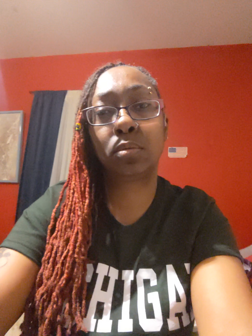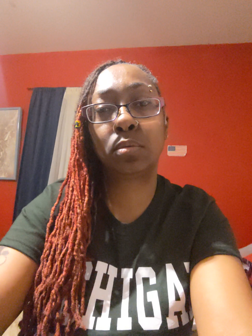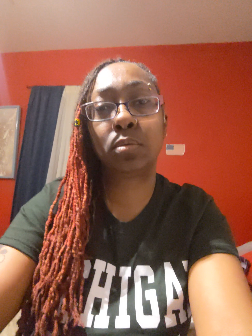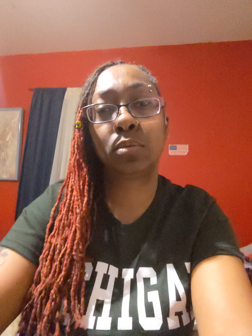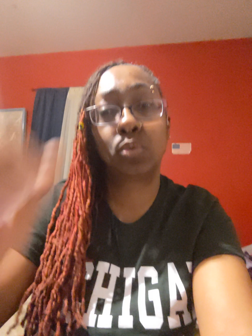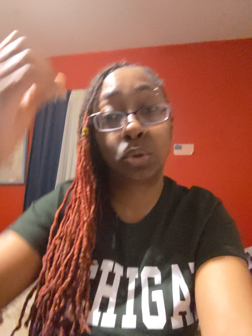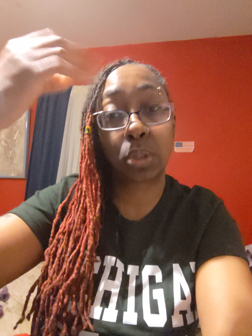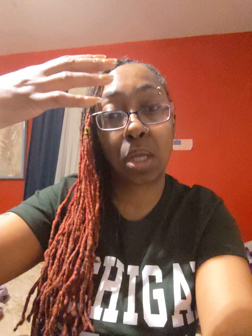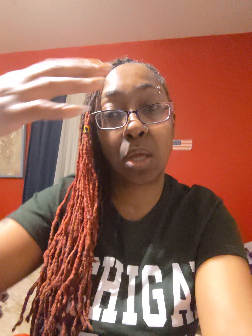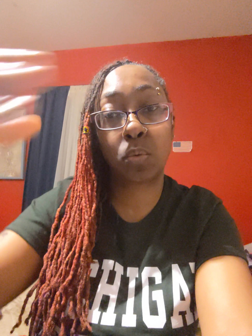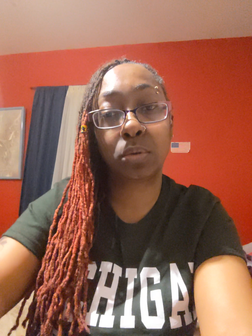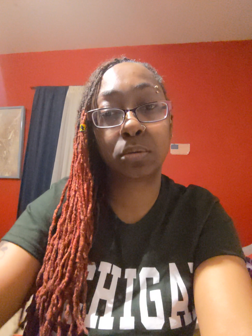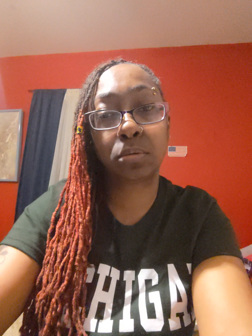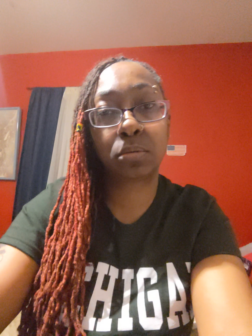shower